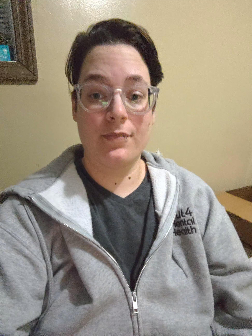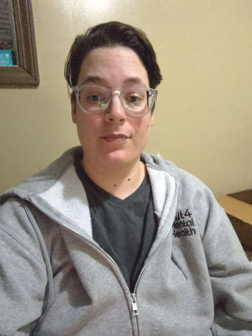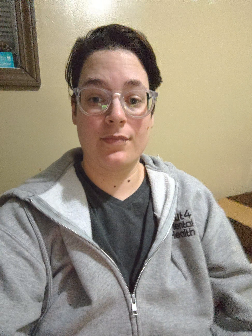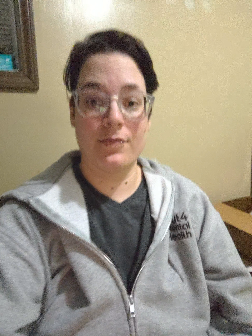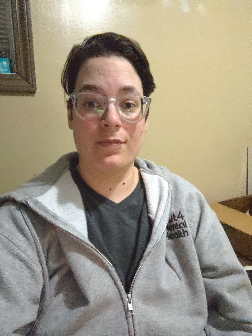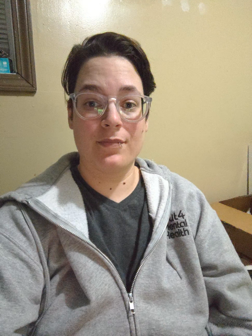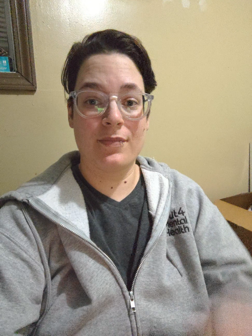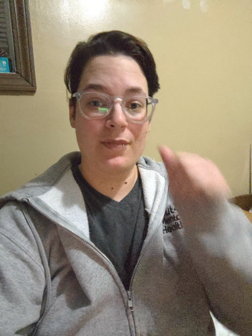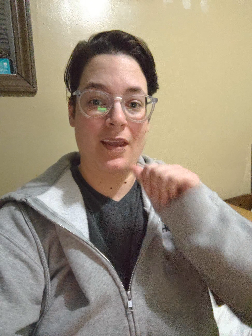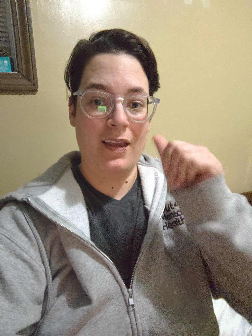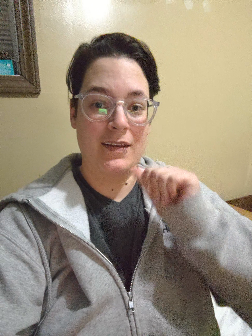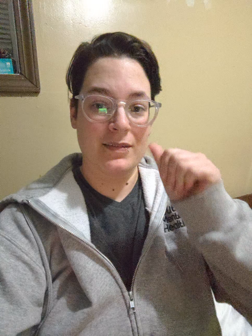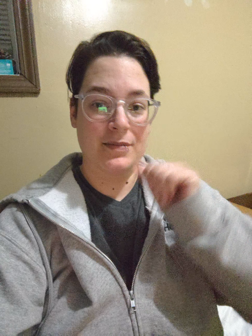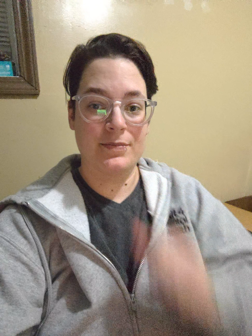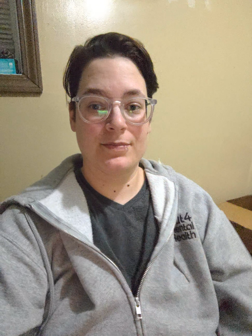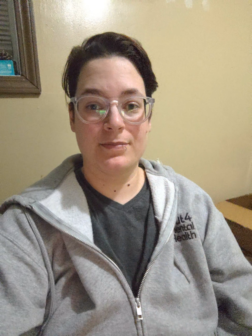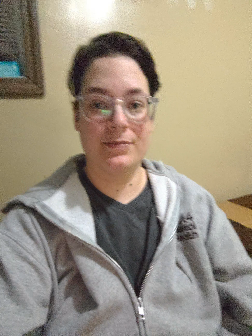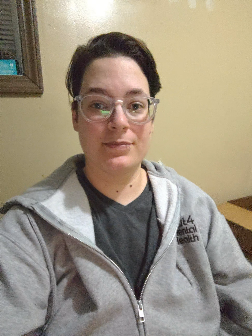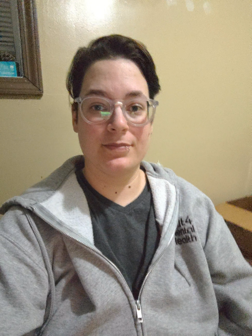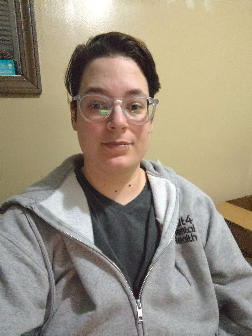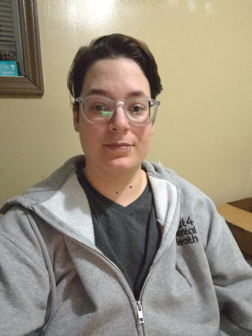aunt